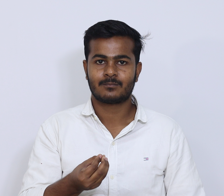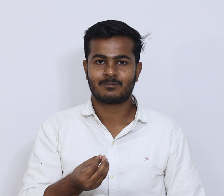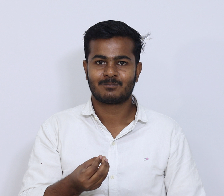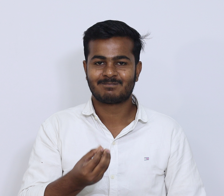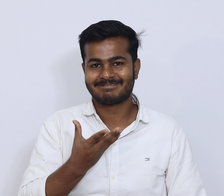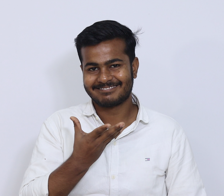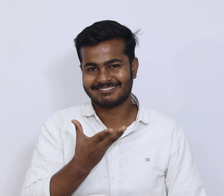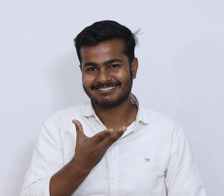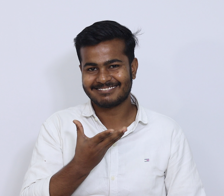glad